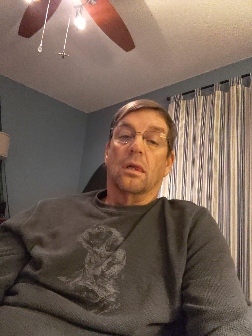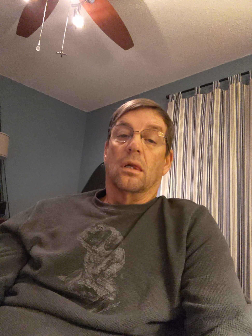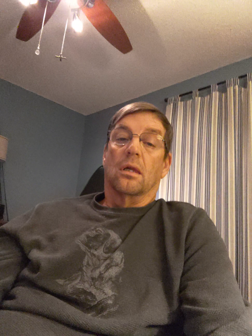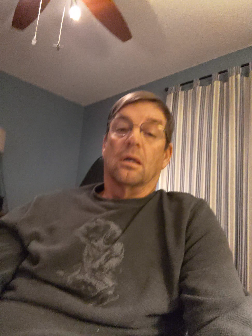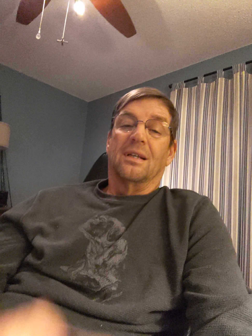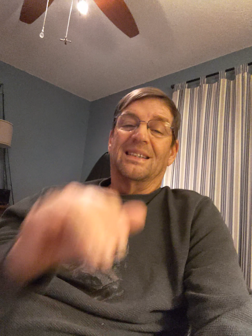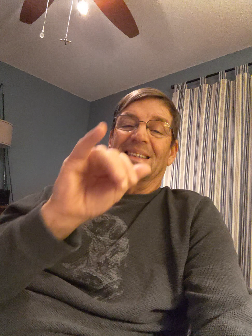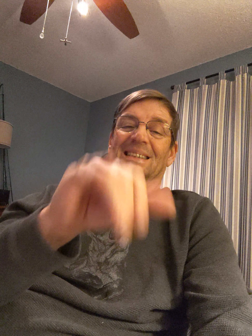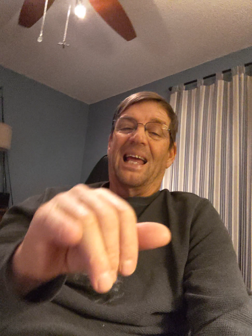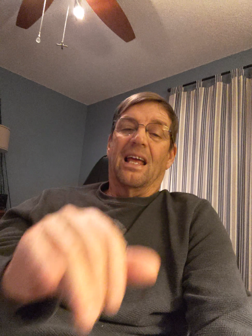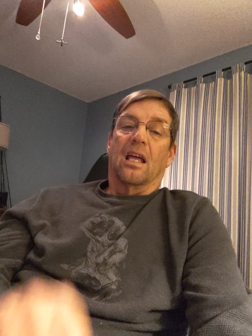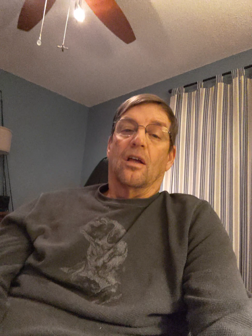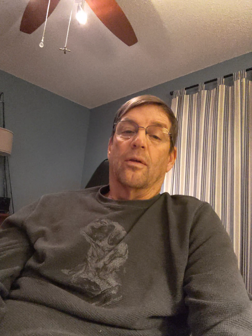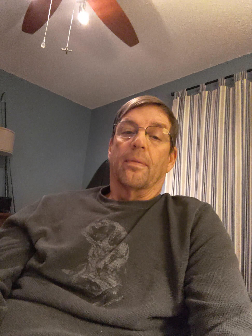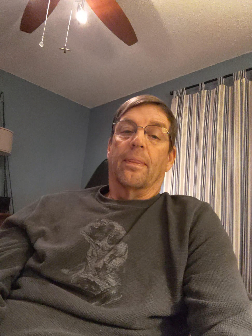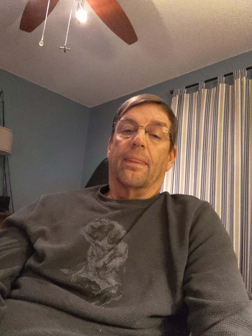stay